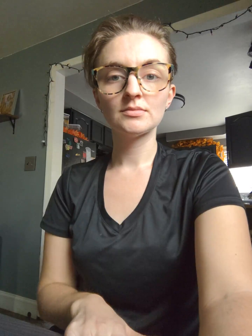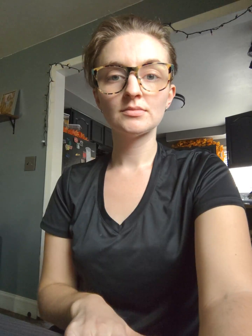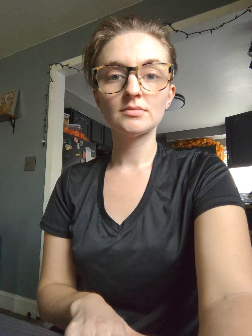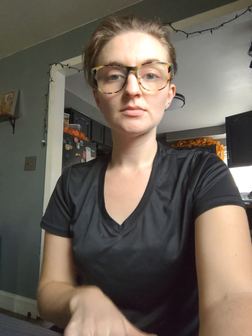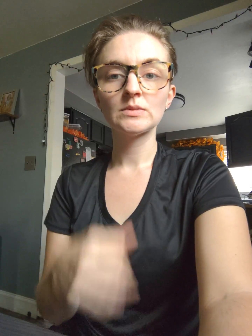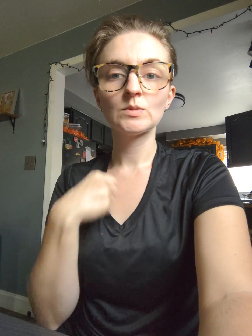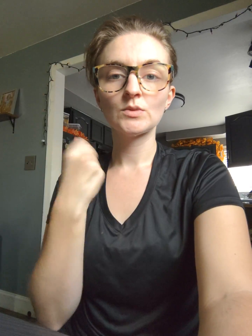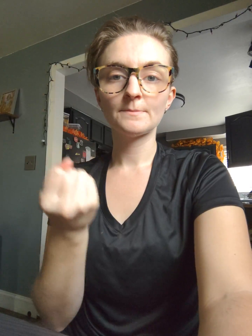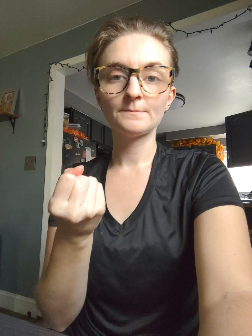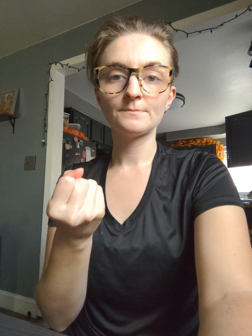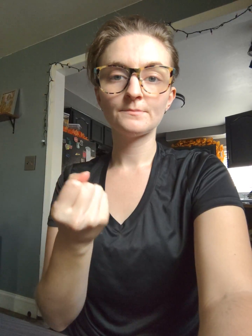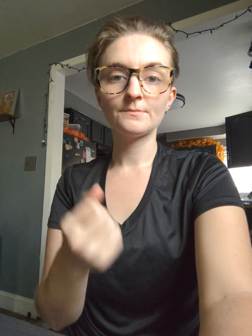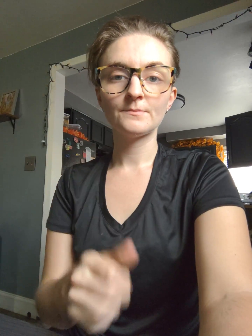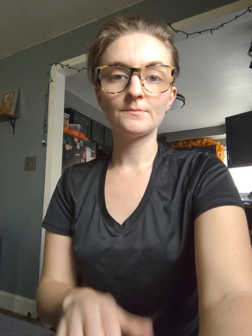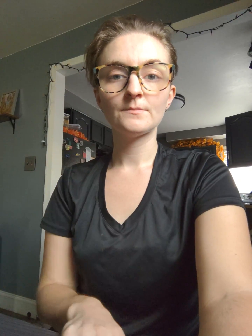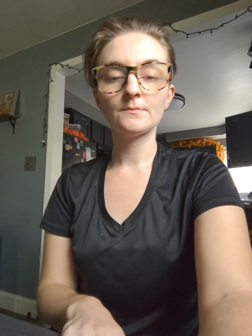drive